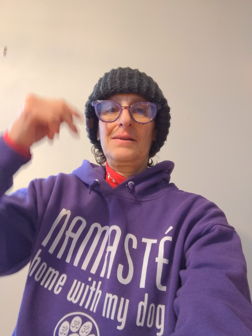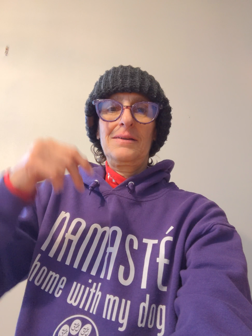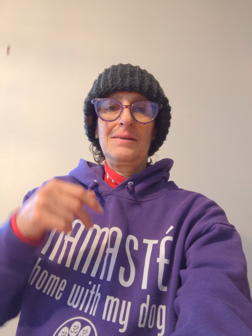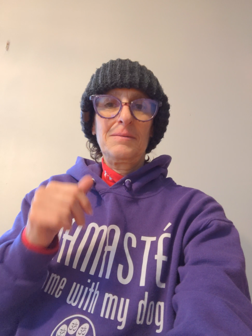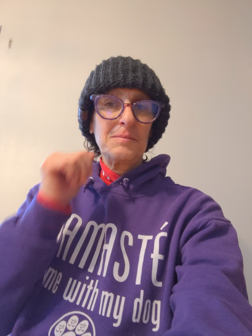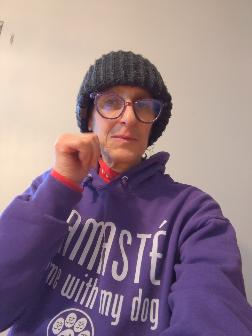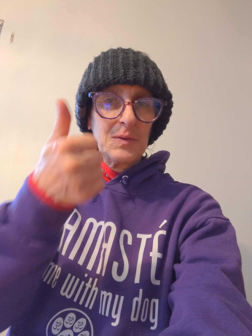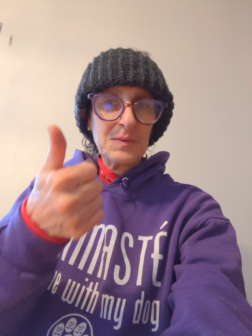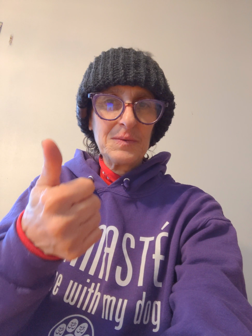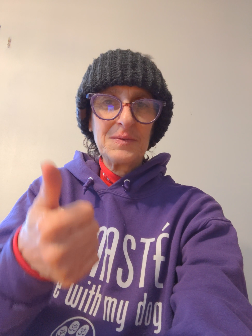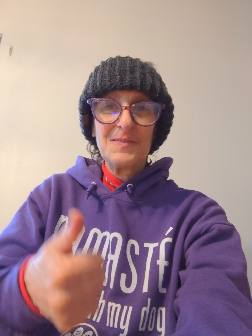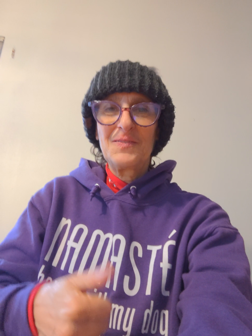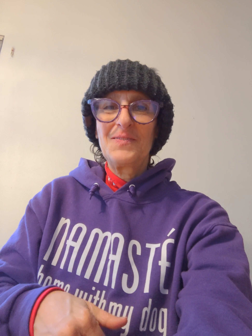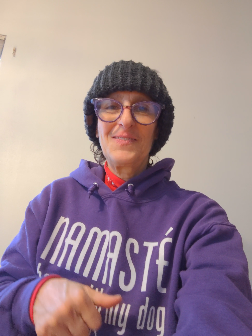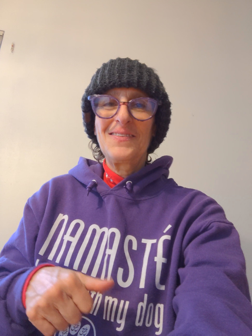tomorrow